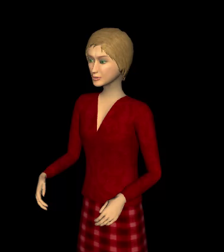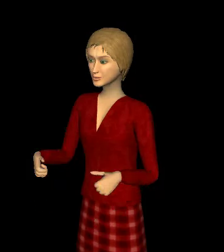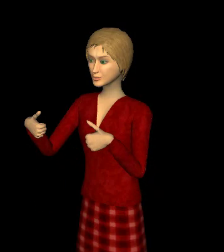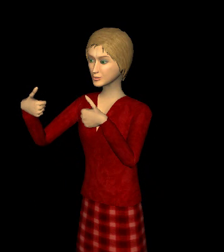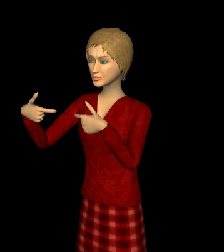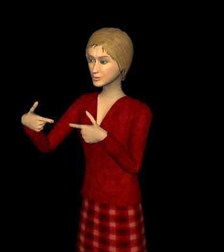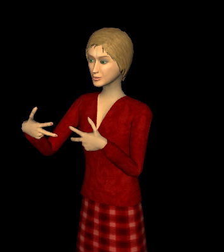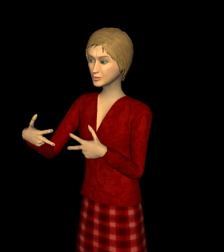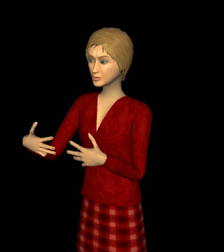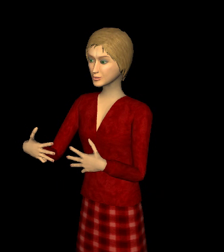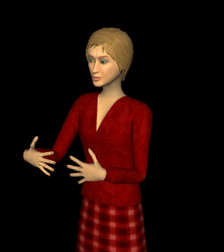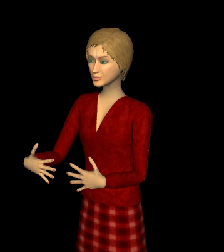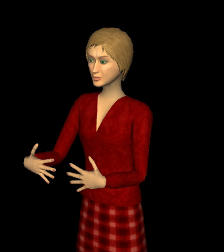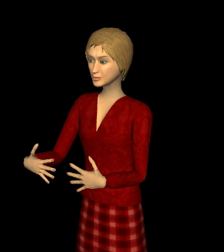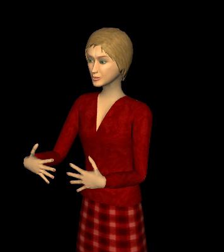عدد